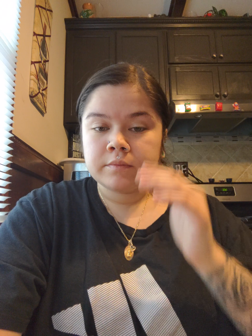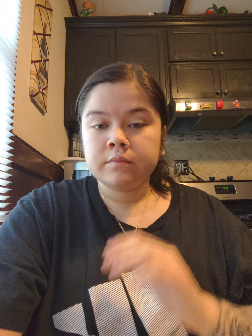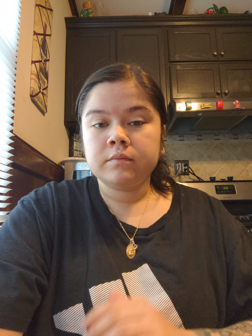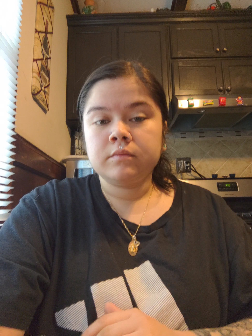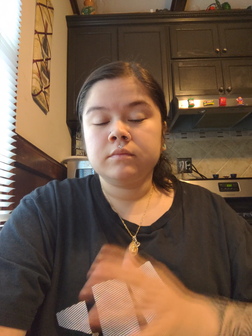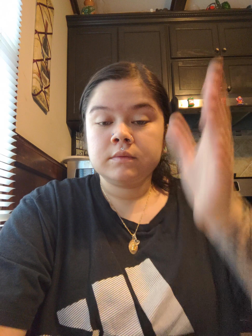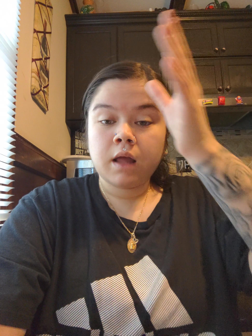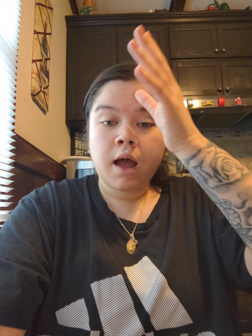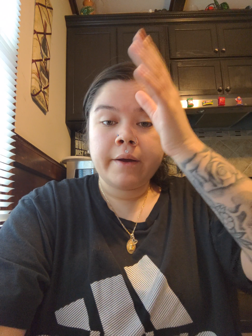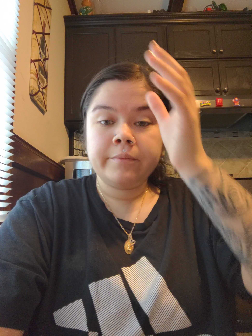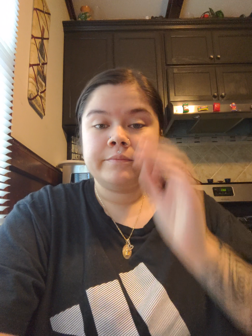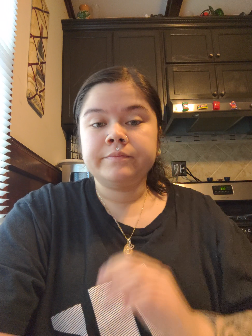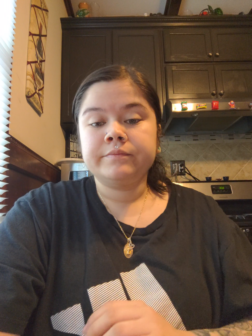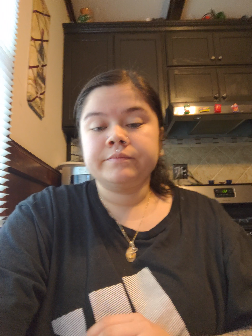dad